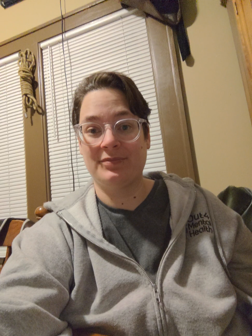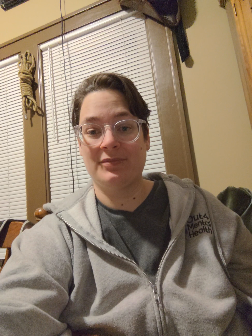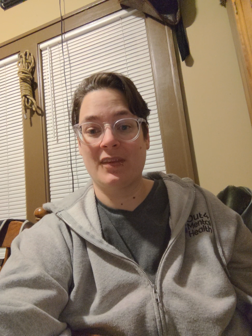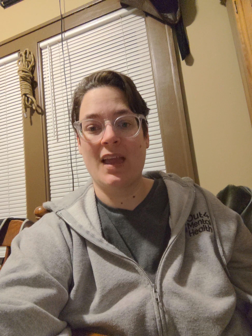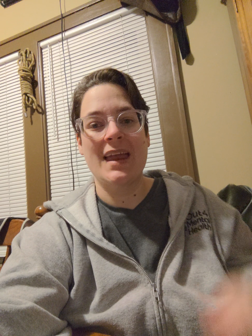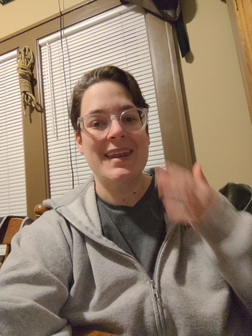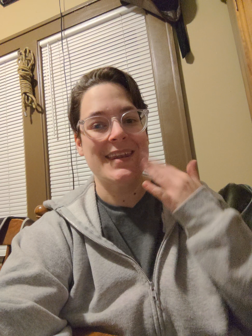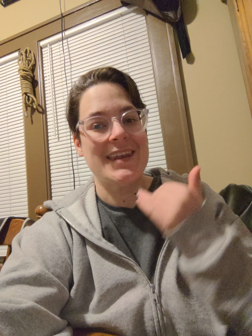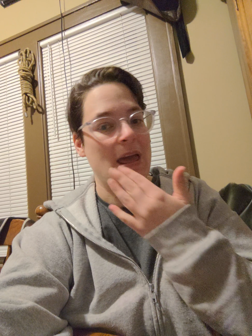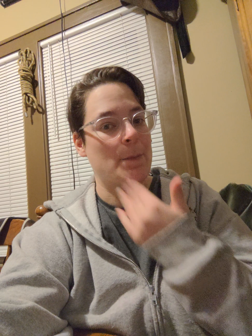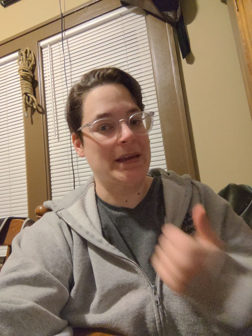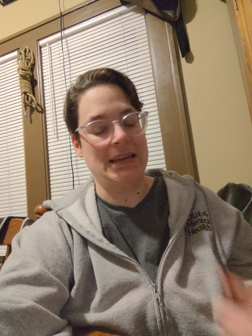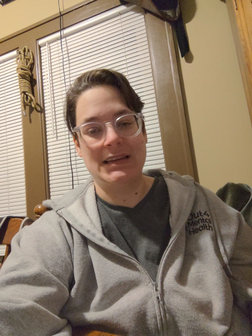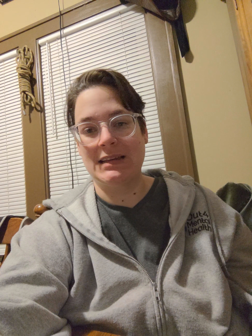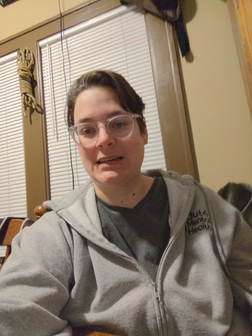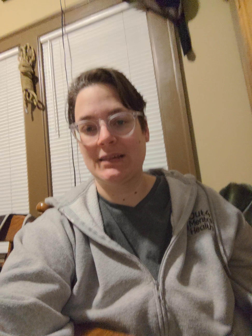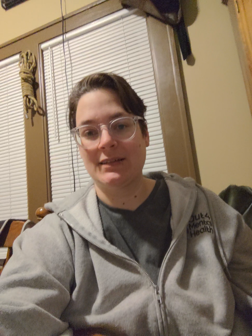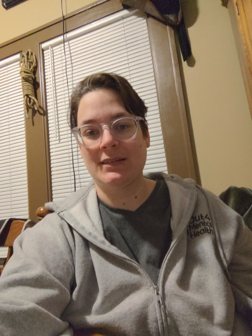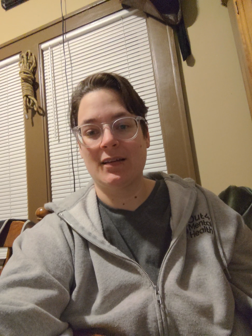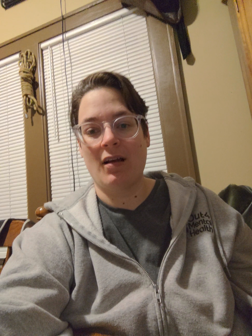napkin